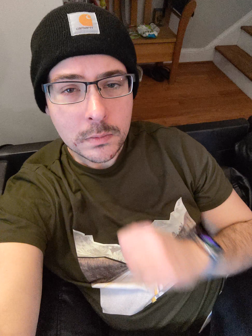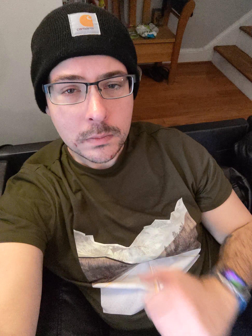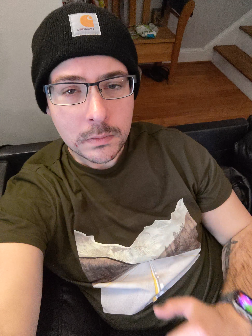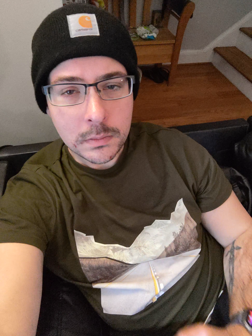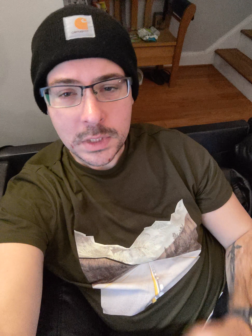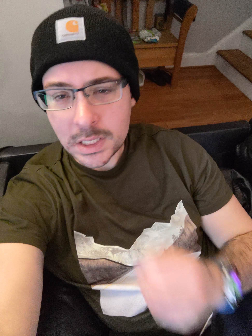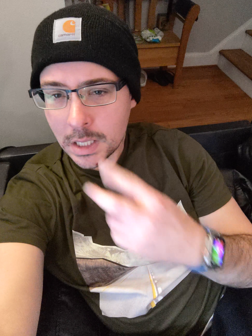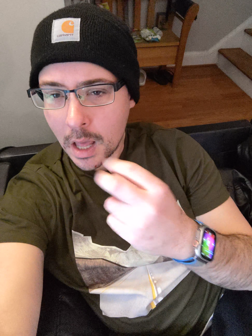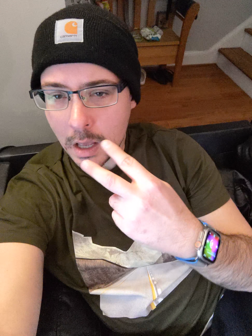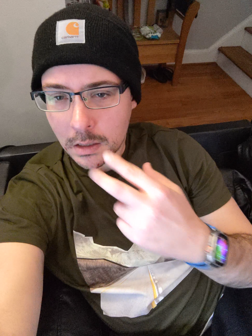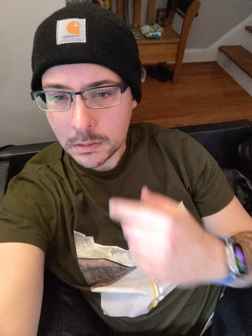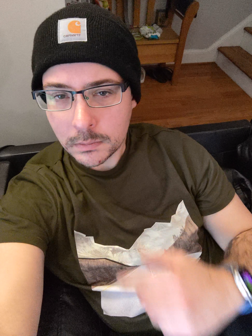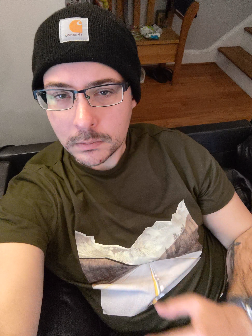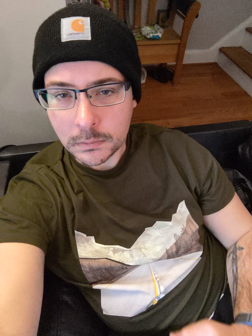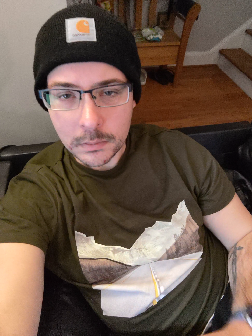snack